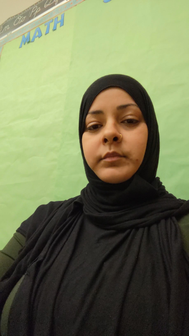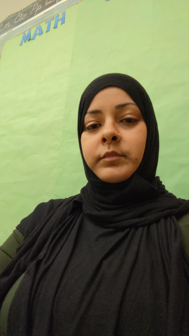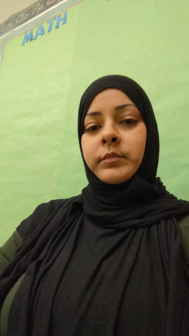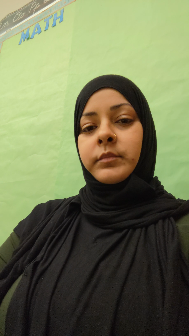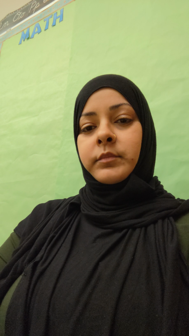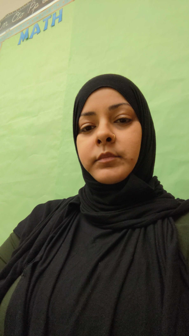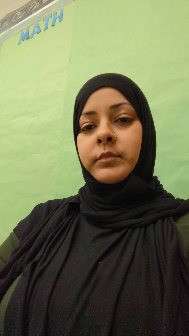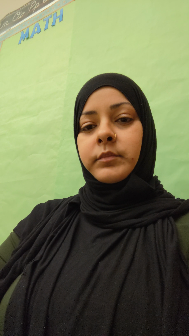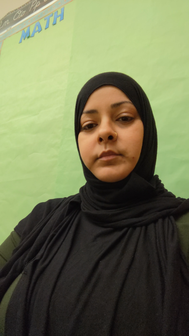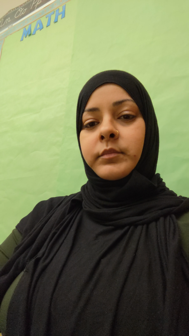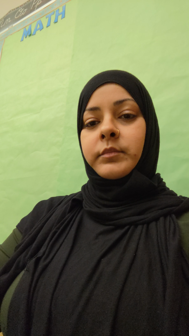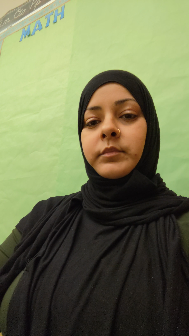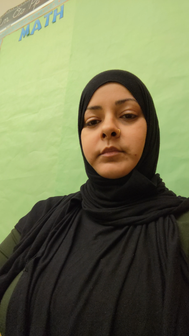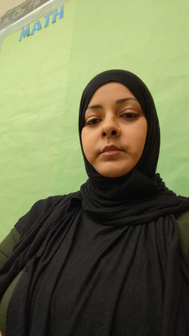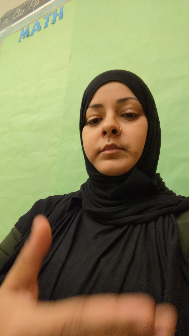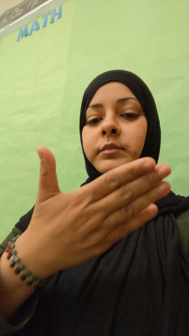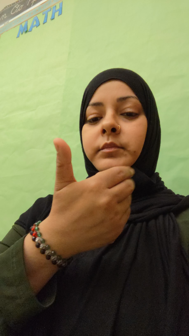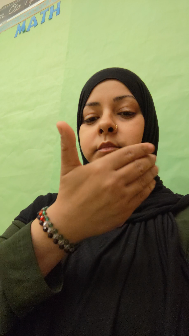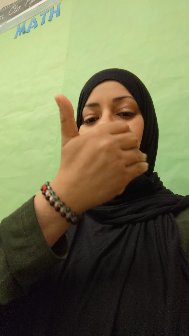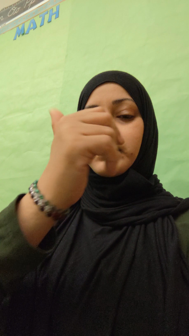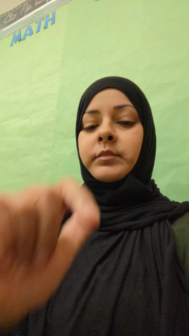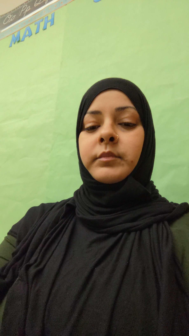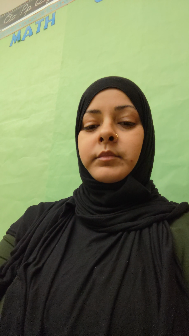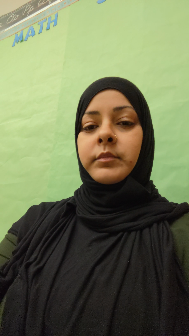butterfly